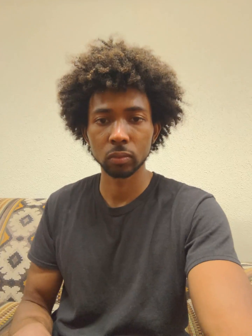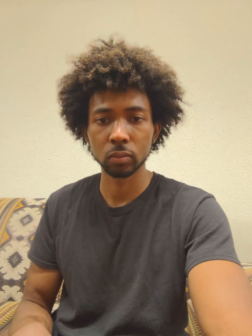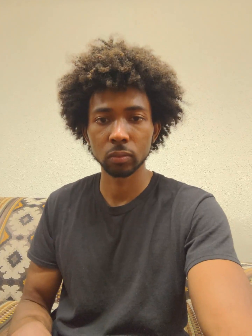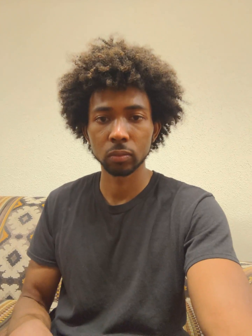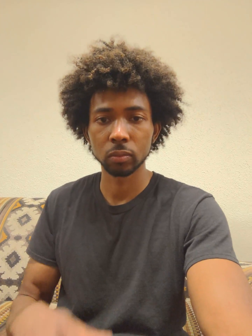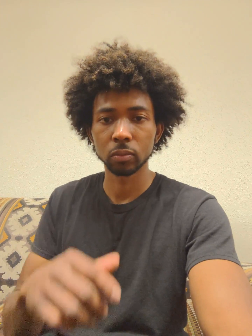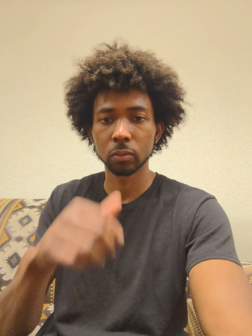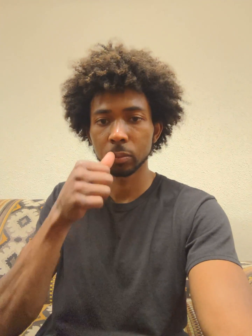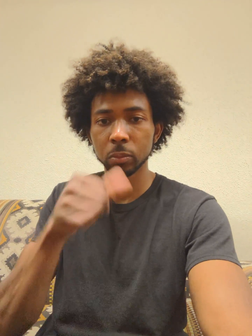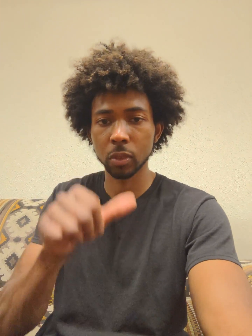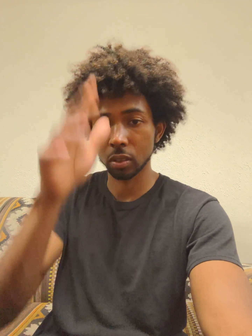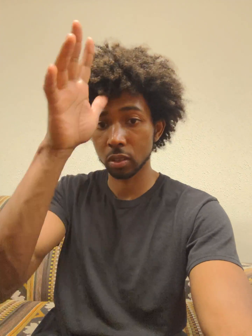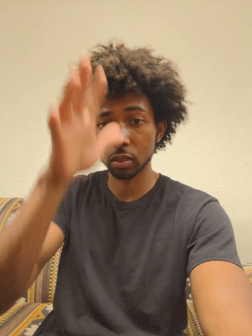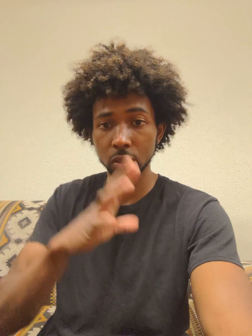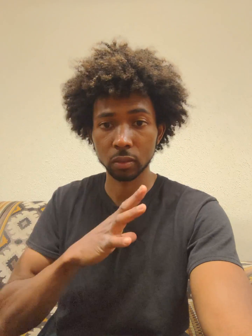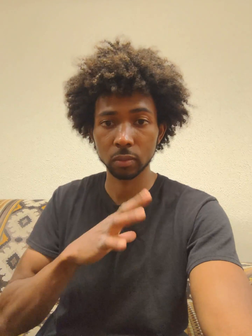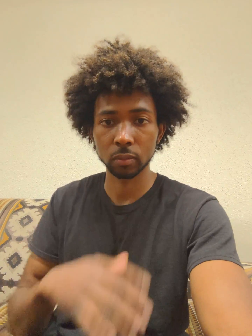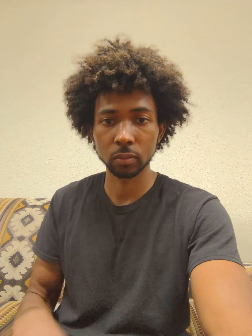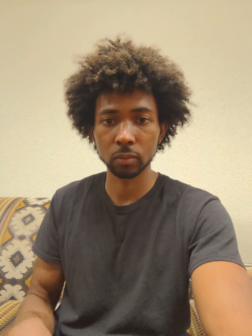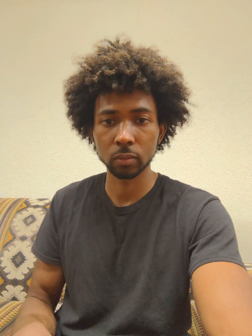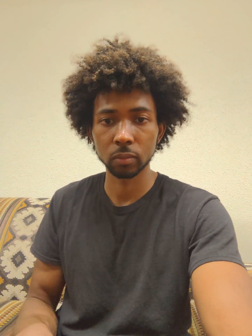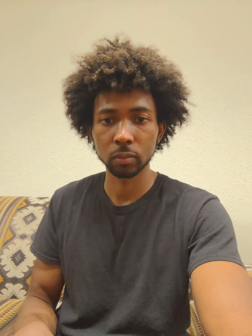mailman